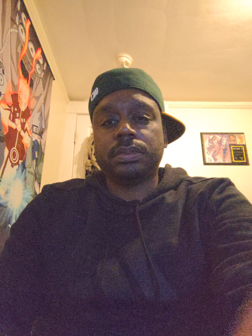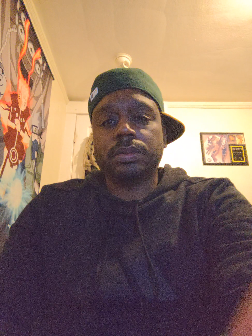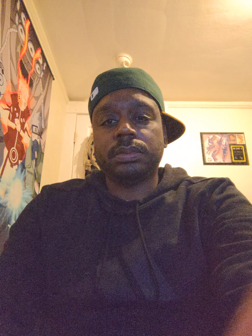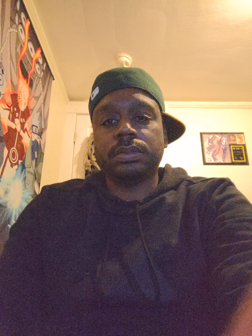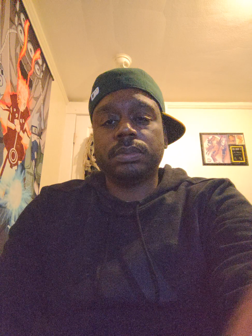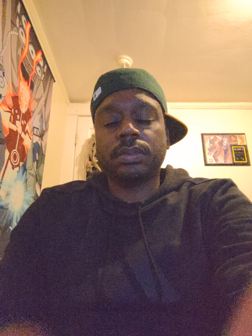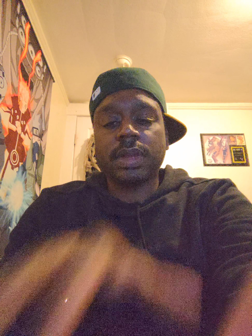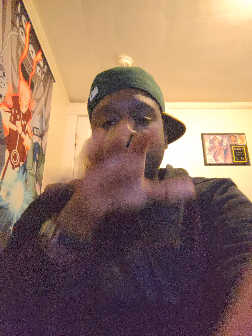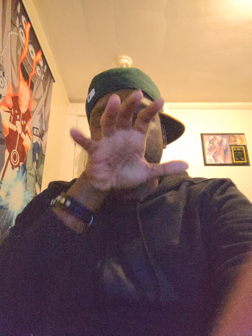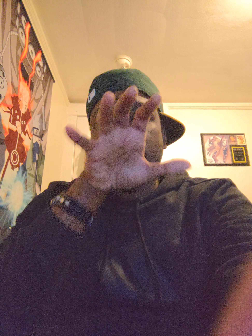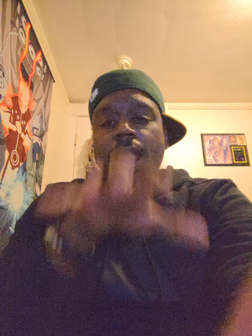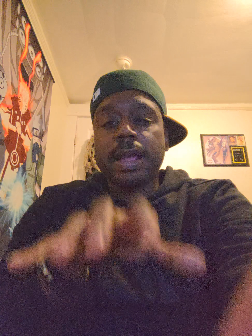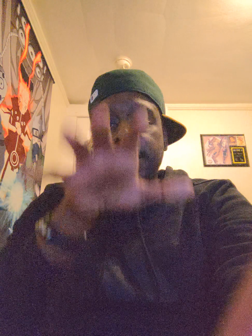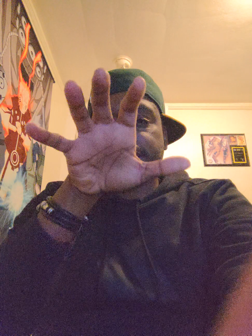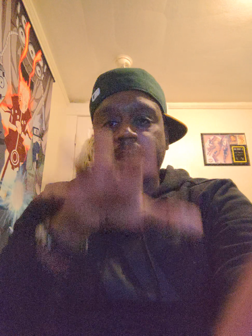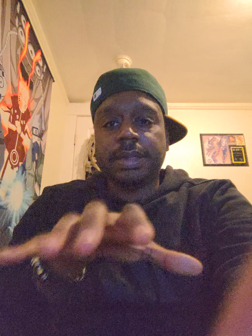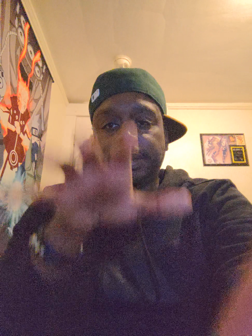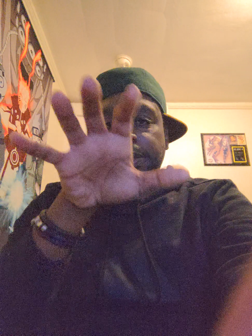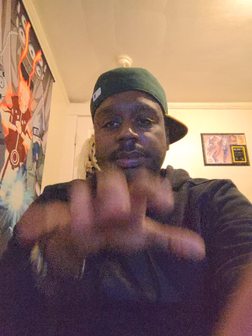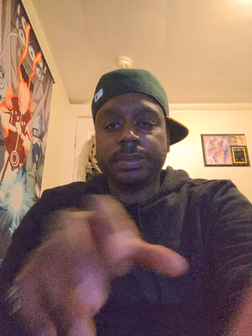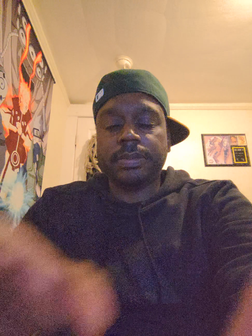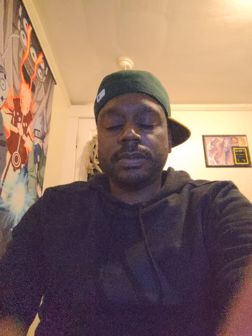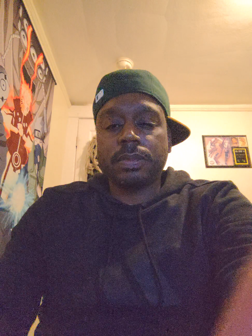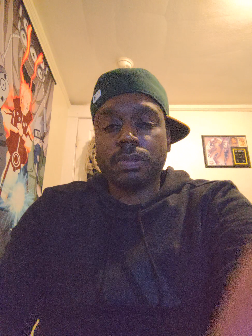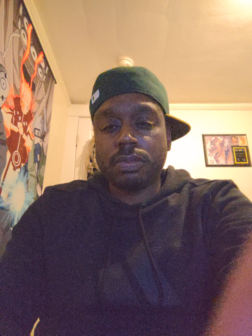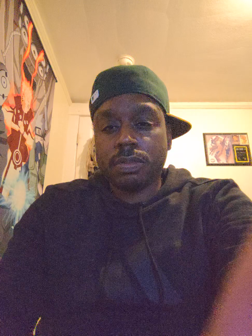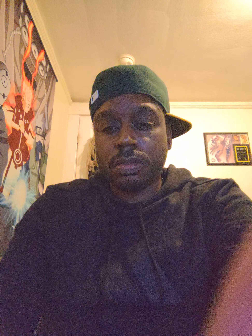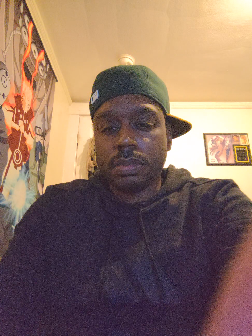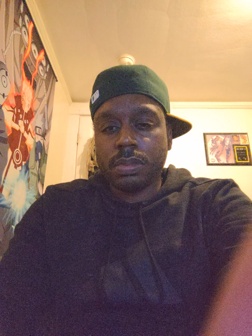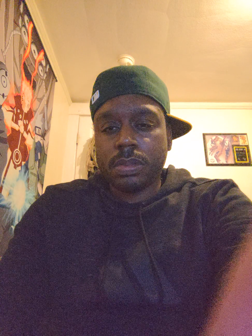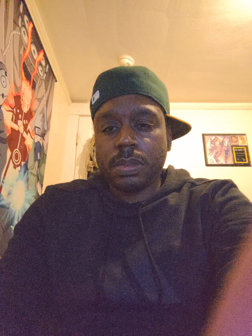alligator